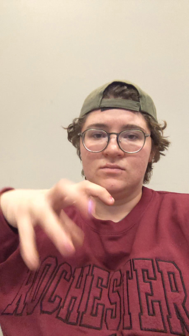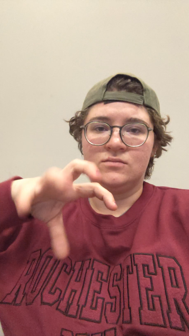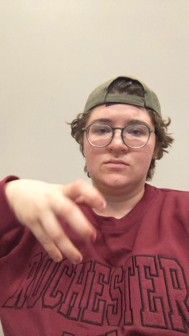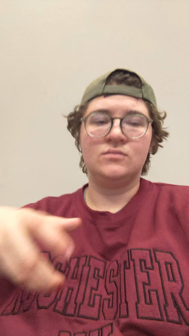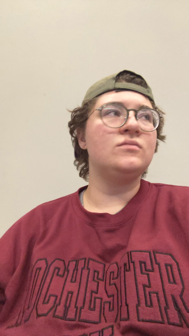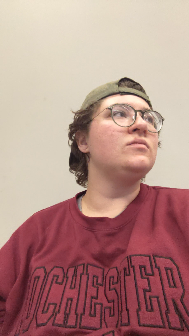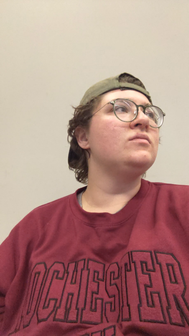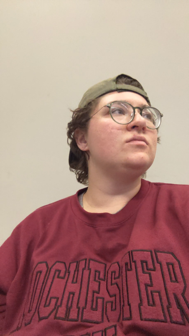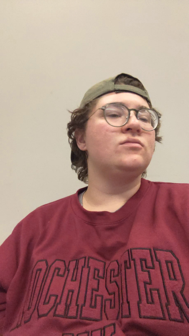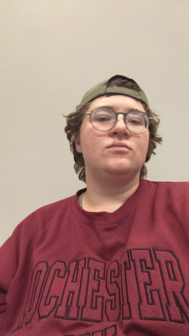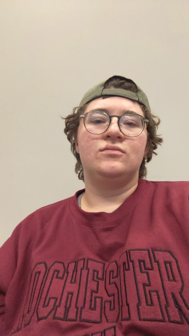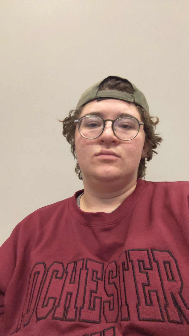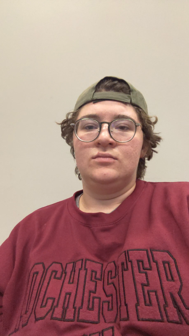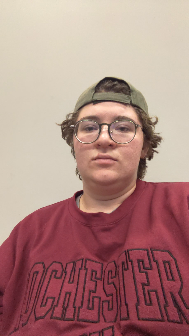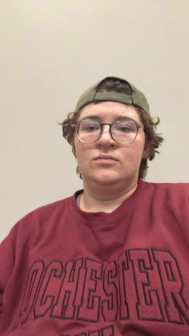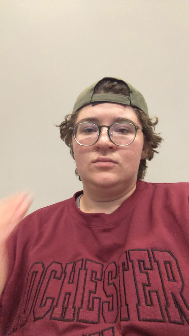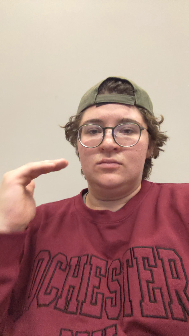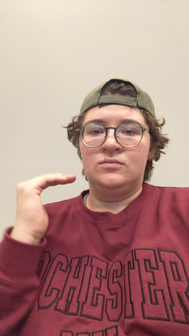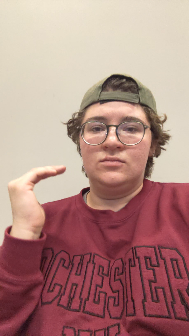short